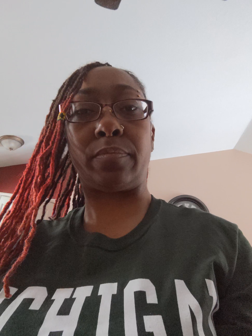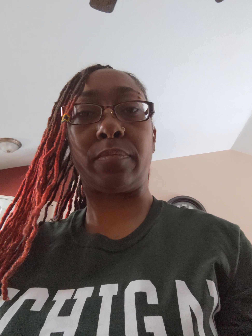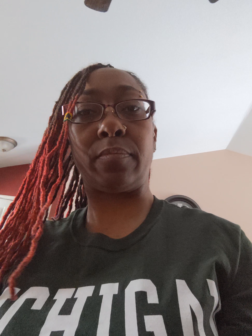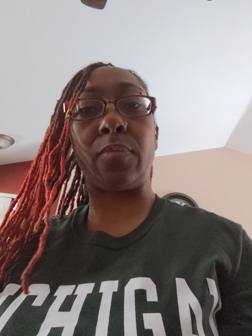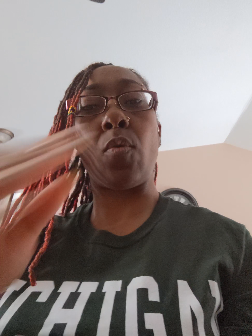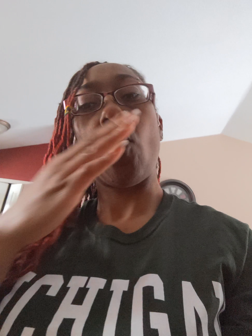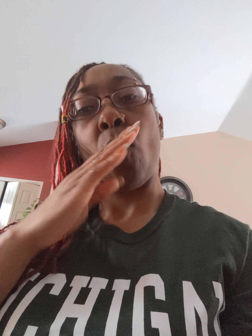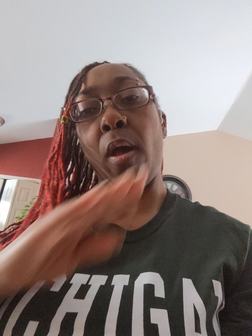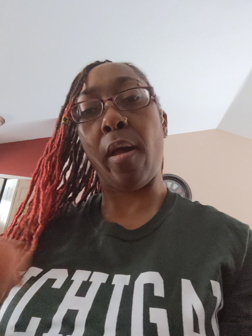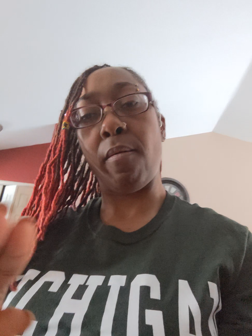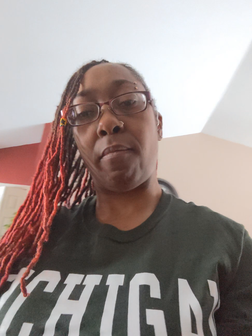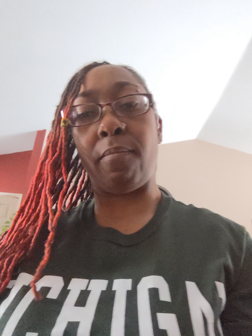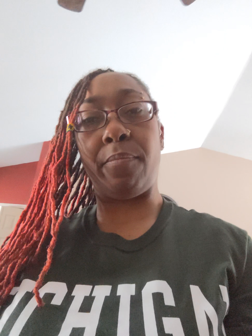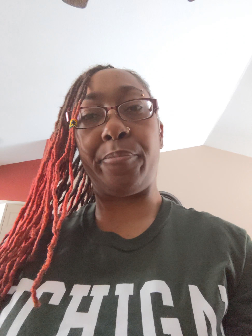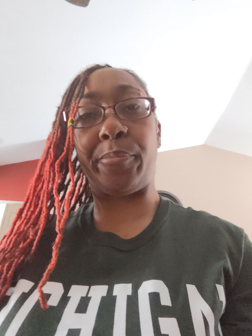quiet